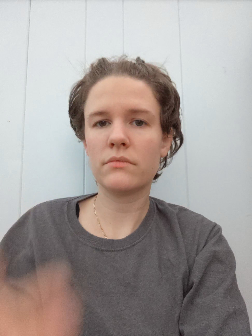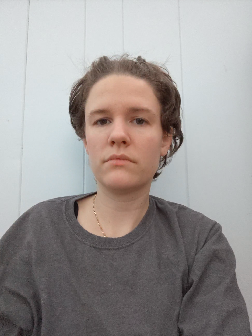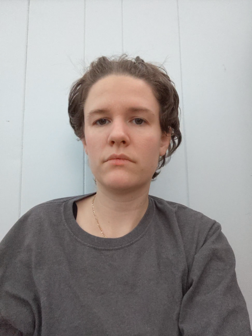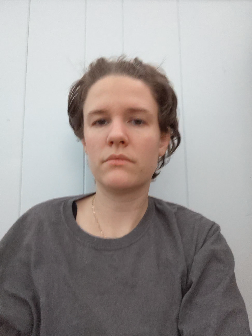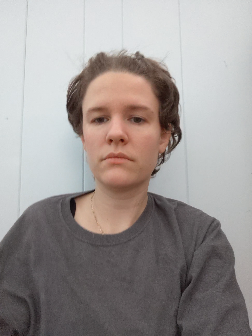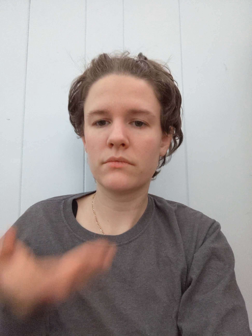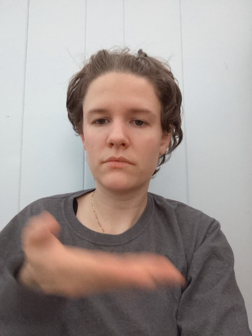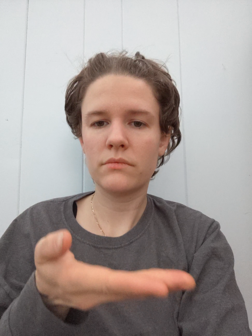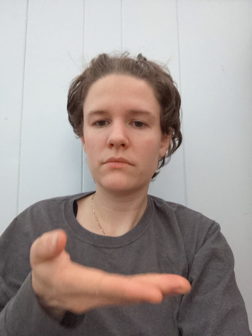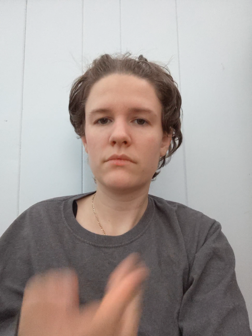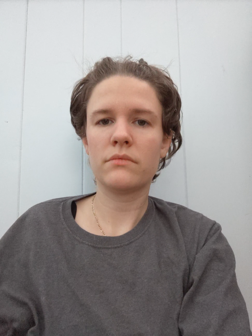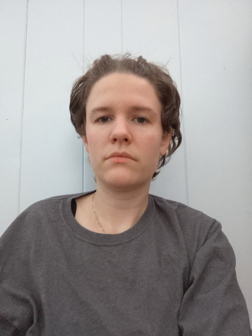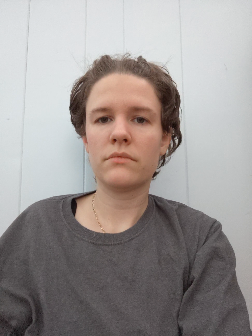there